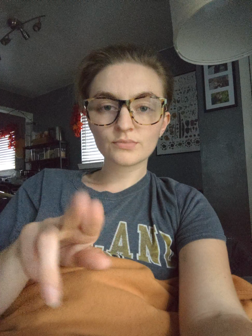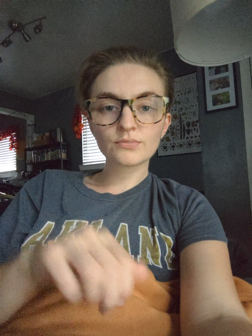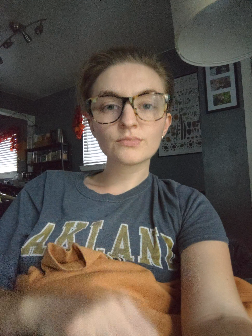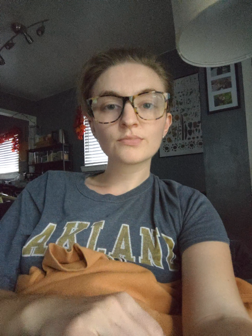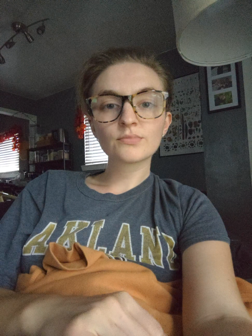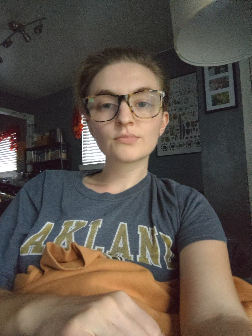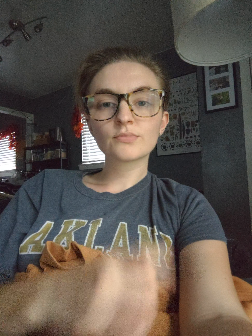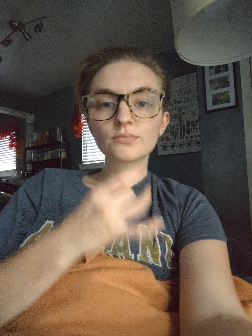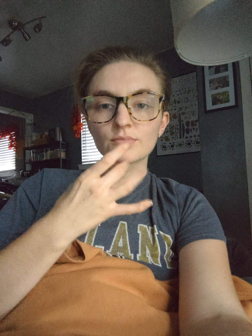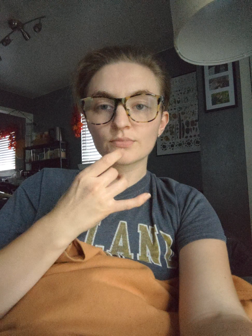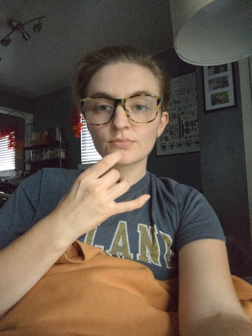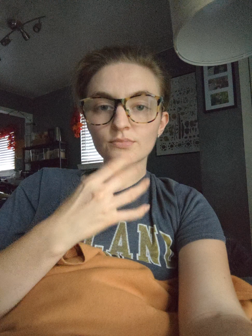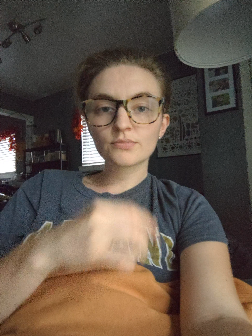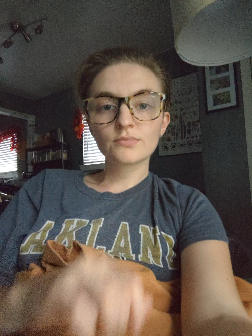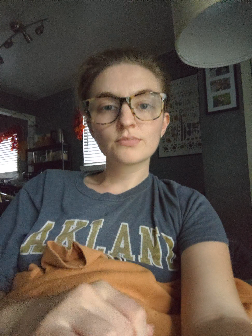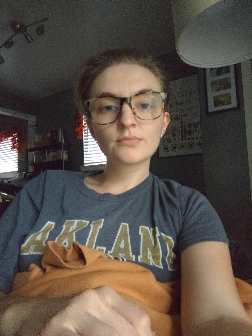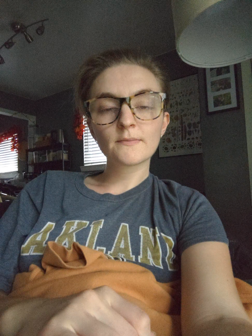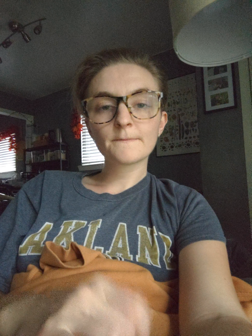light bulb